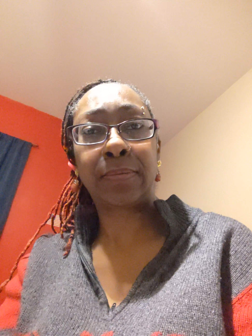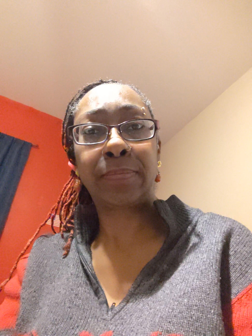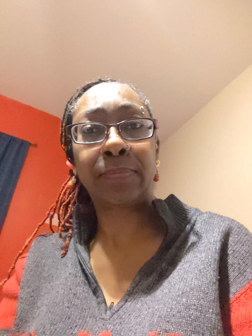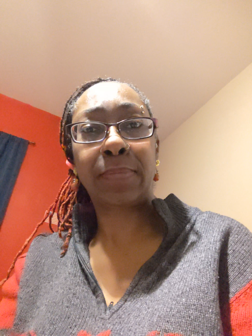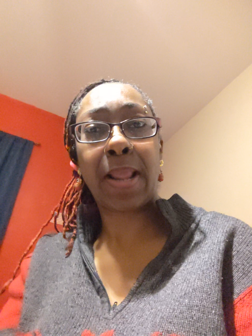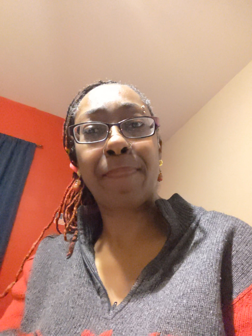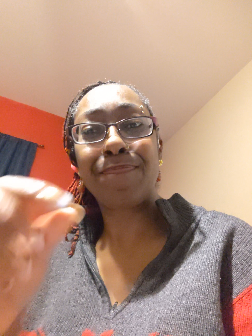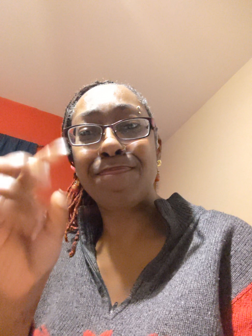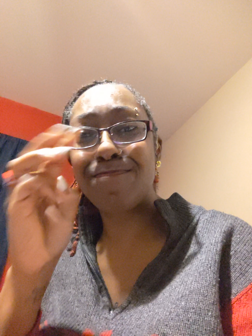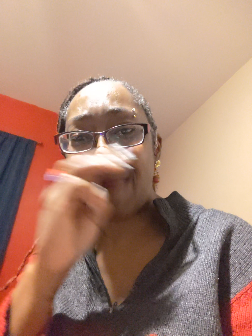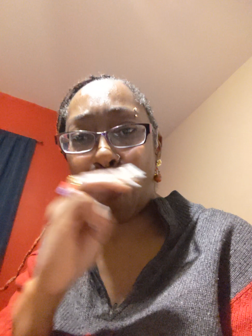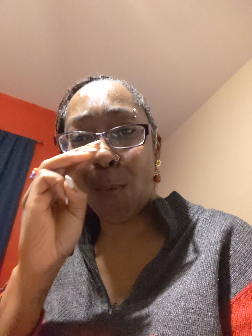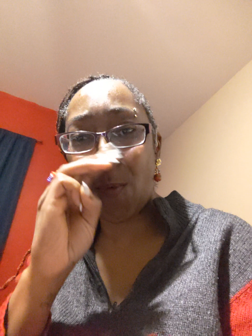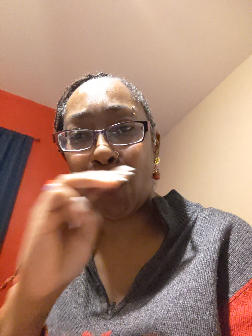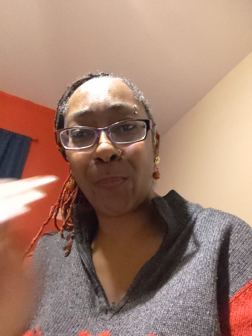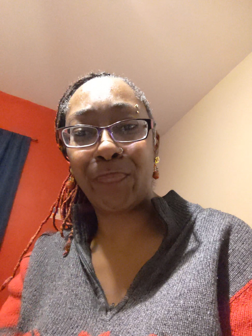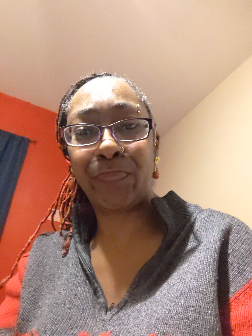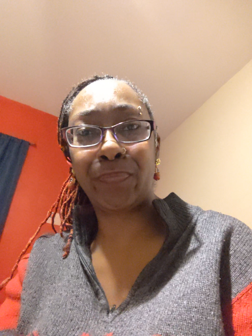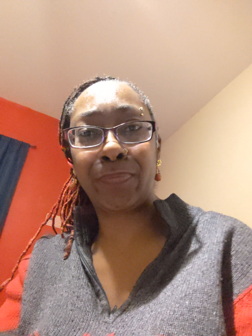mouse